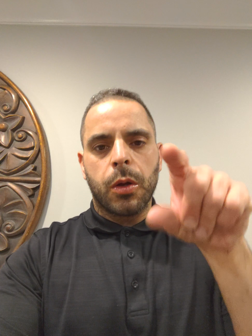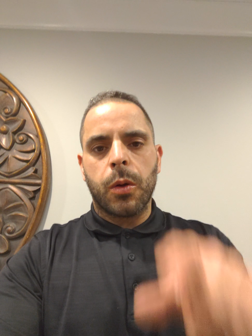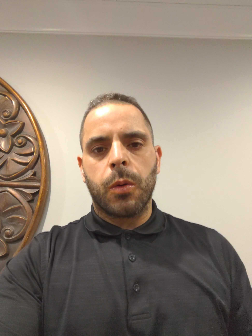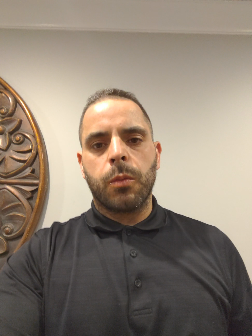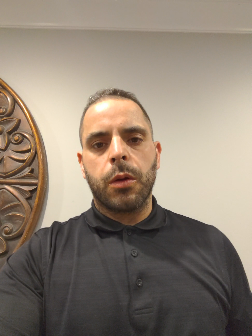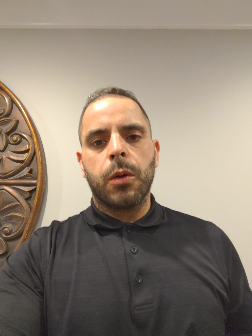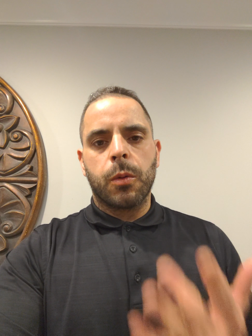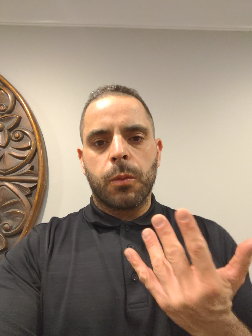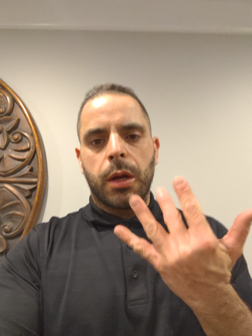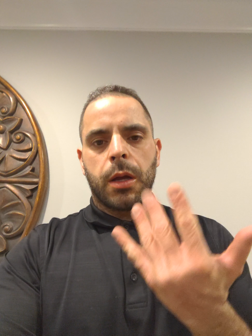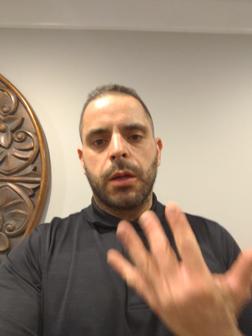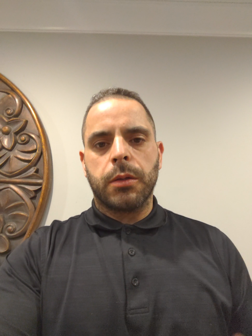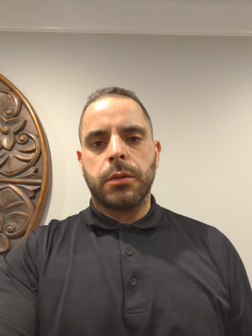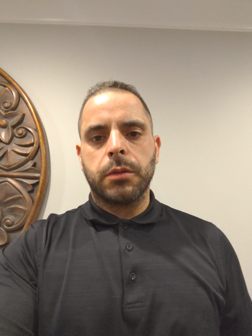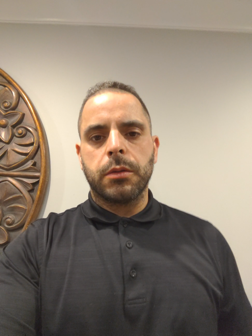wait